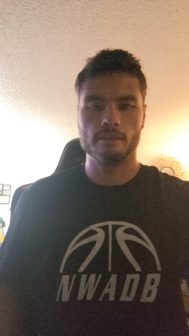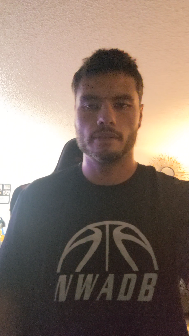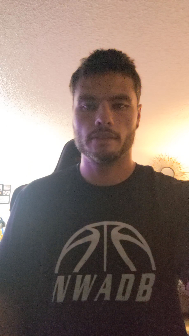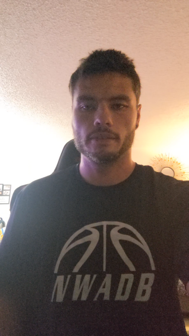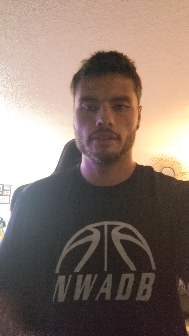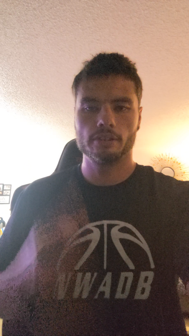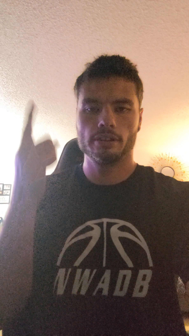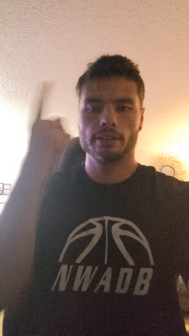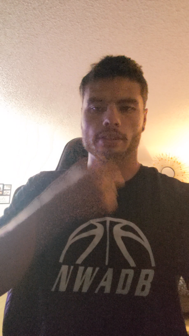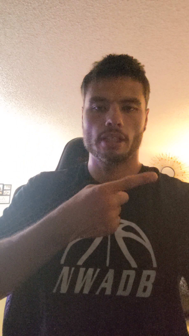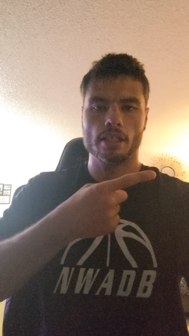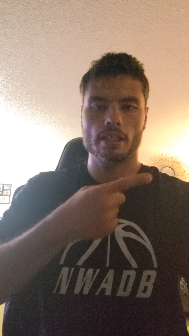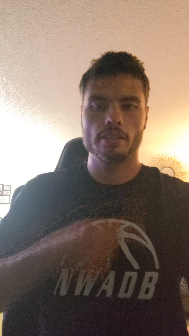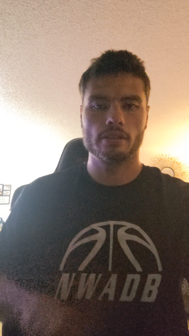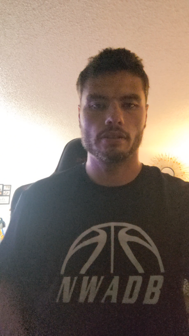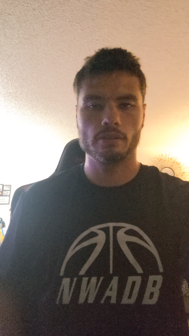day